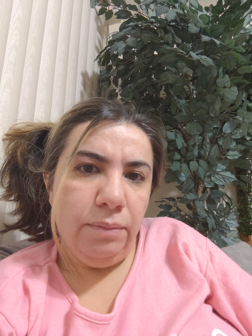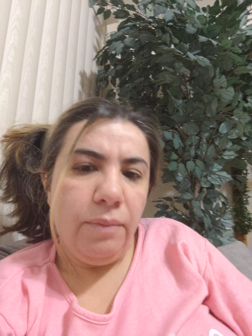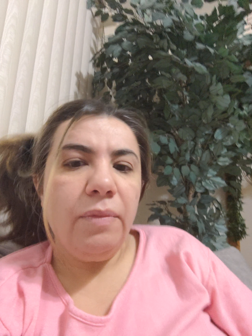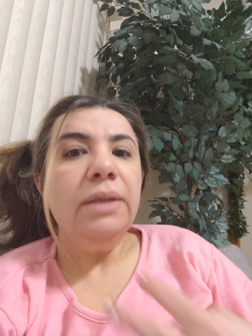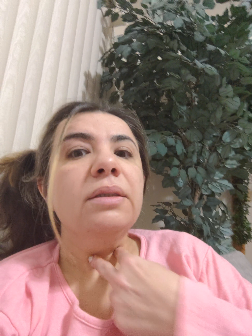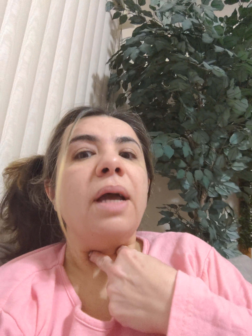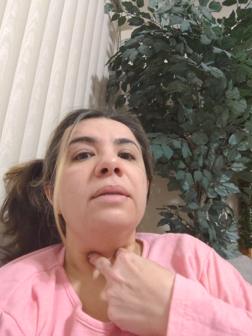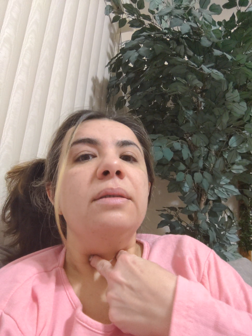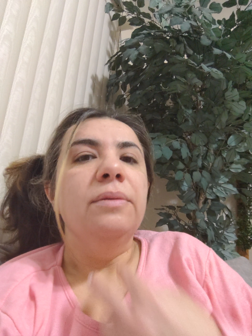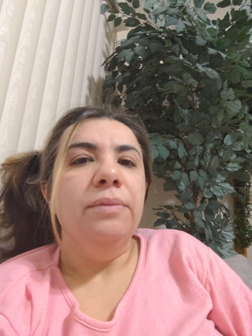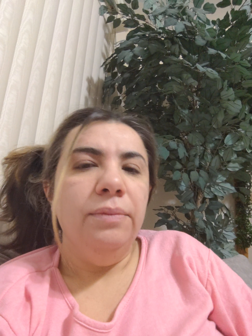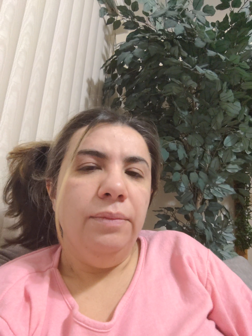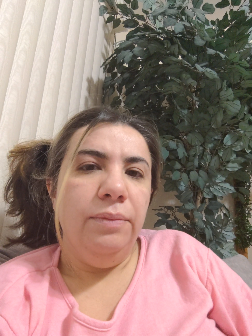stuck